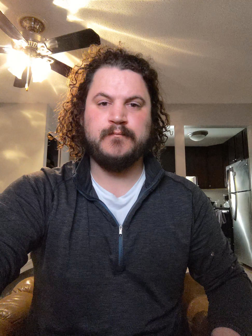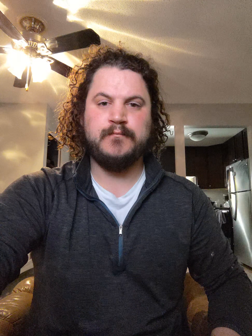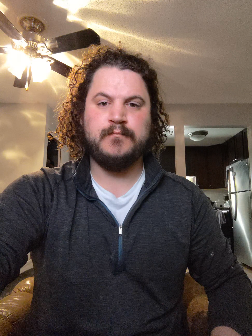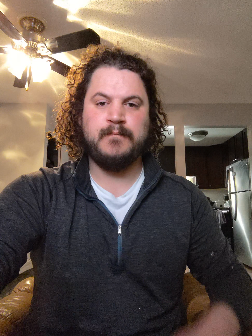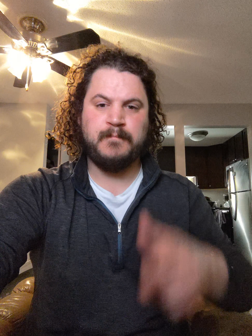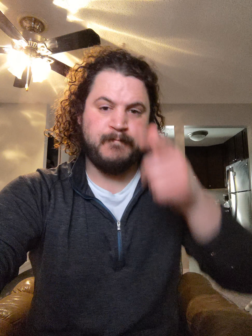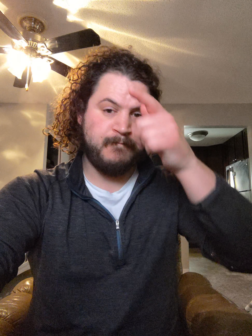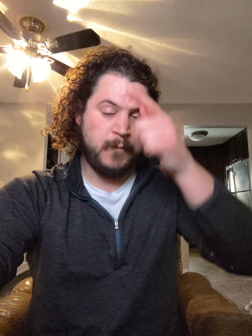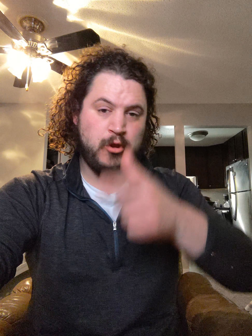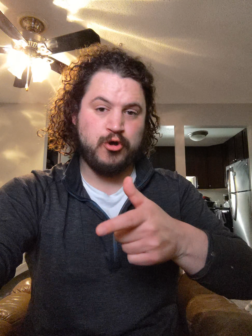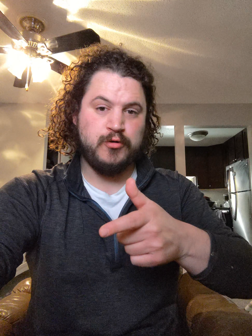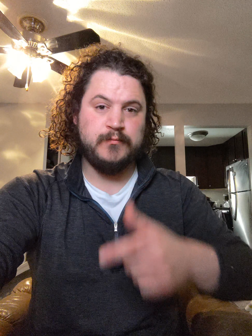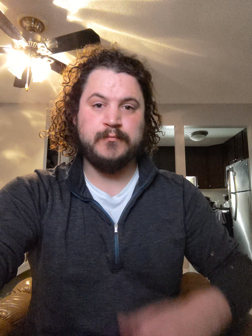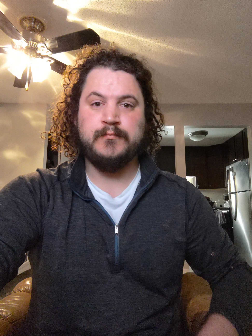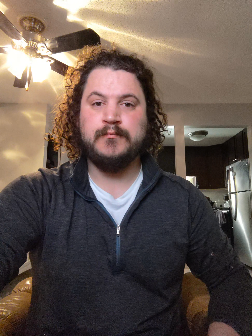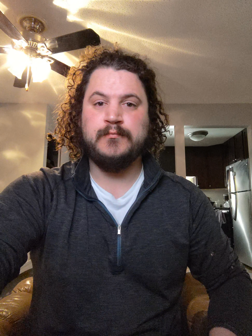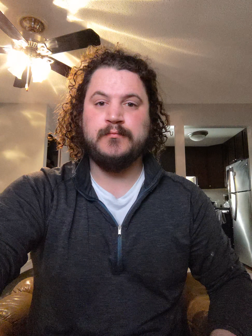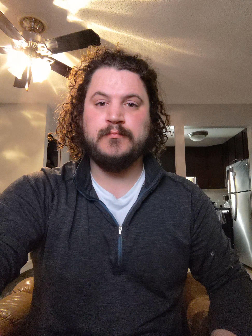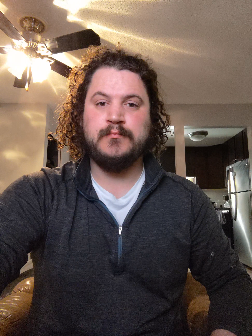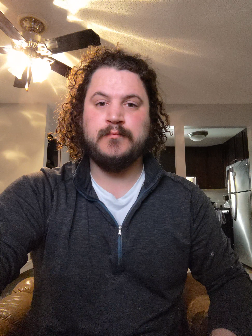brother